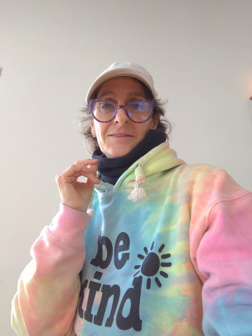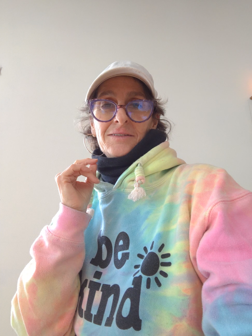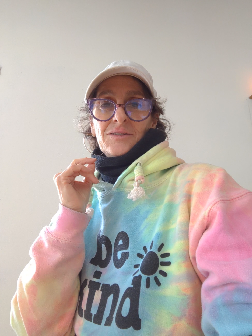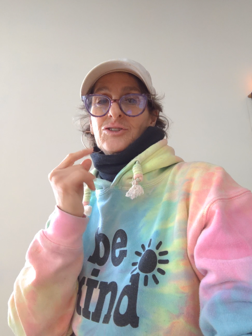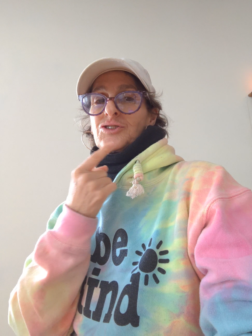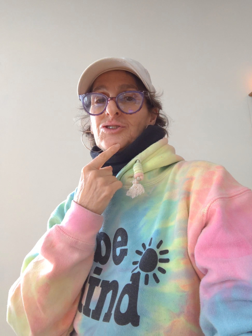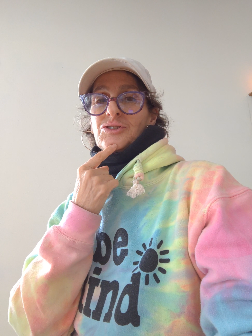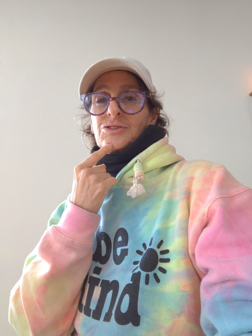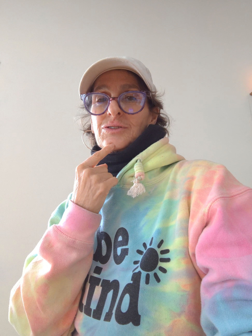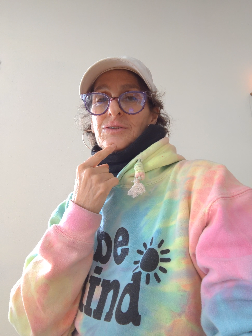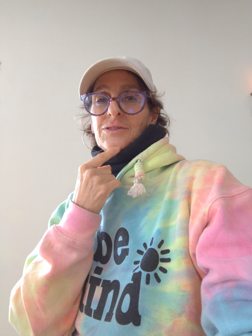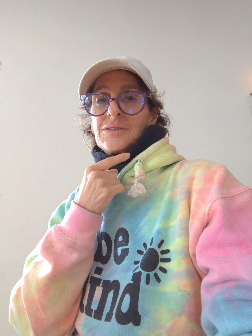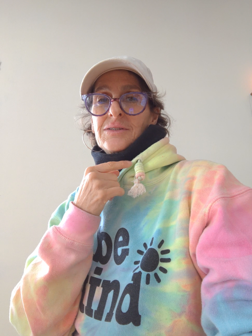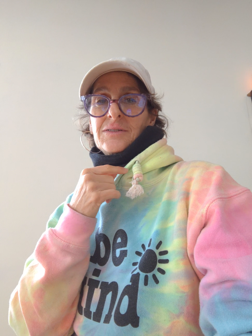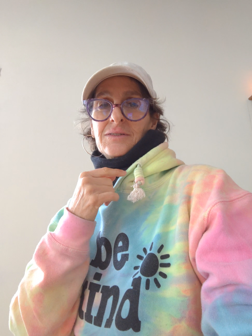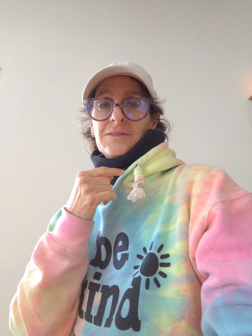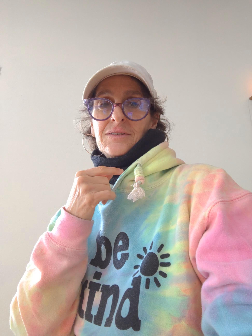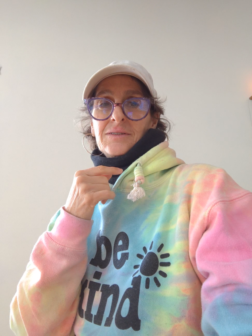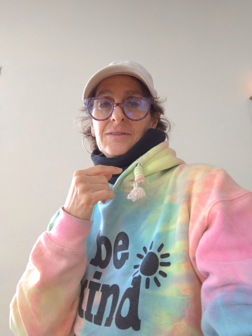chin